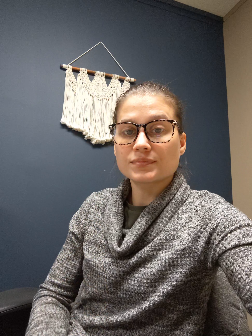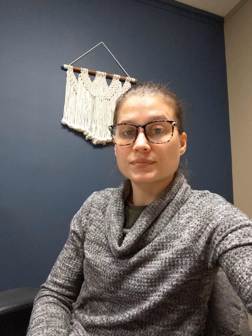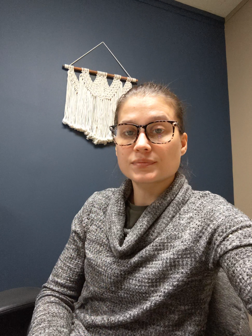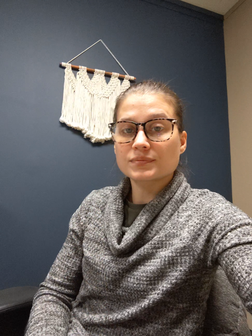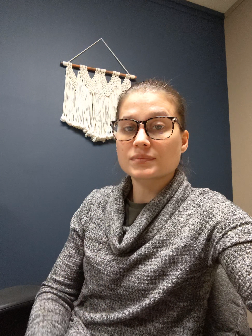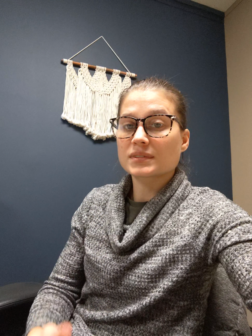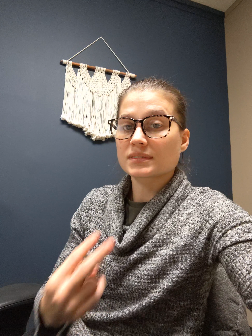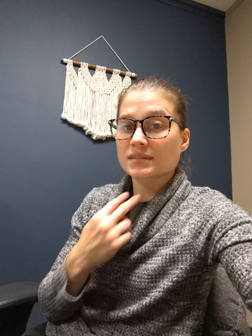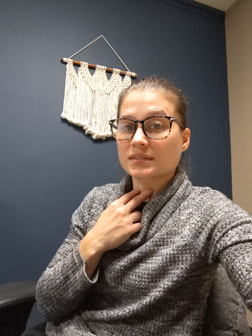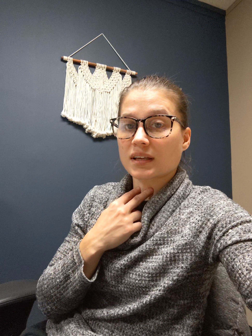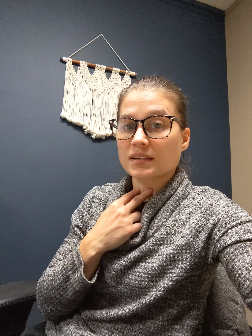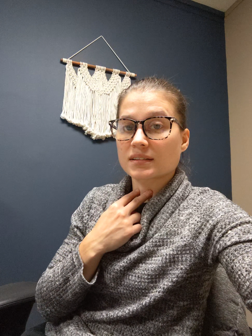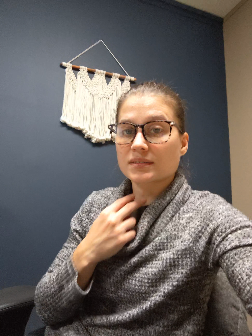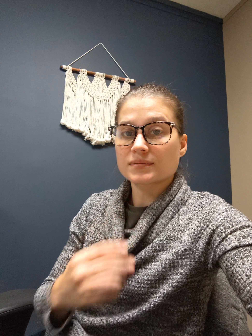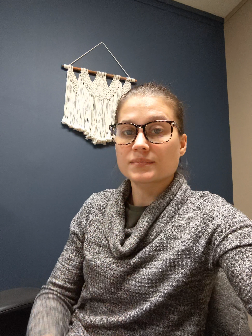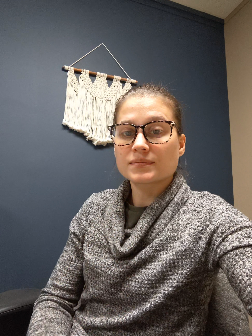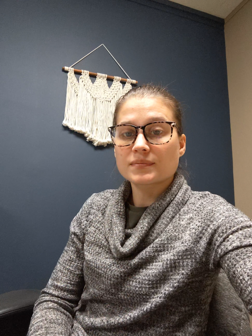stuck